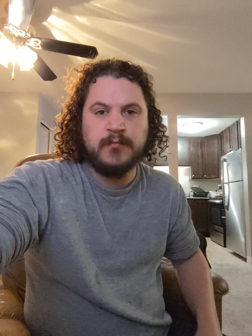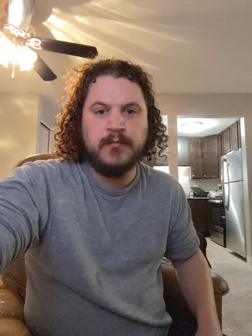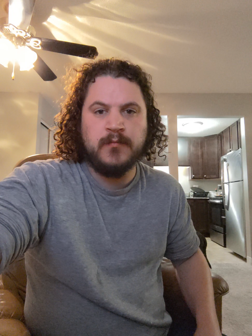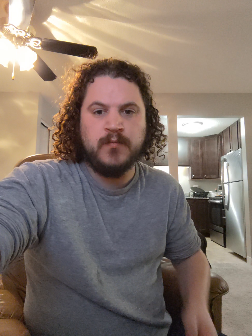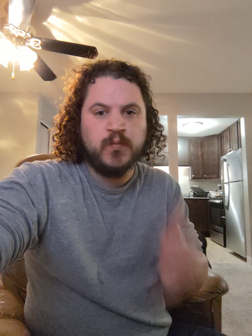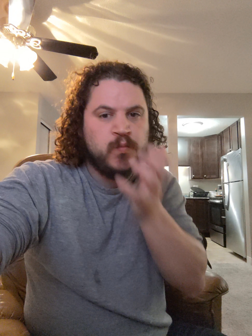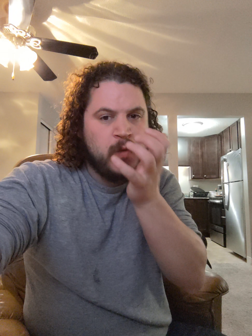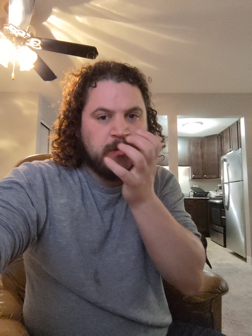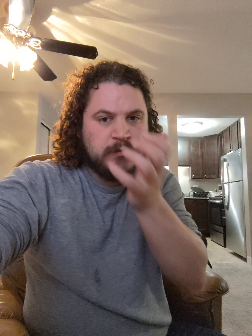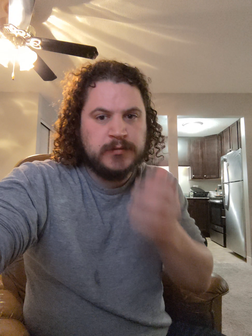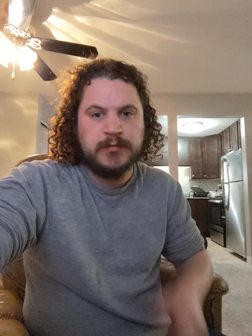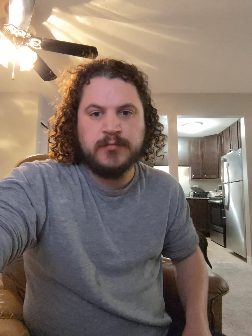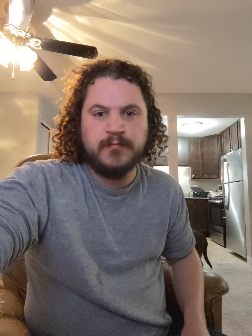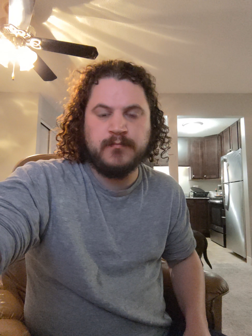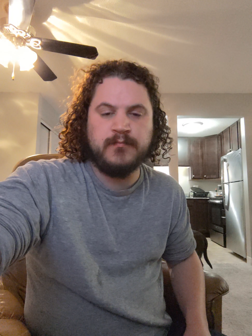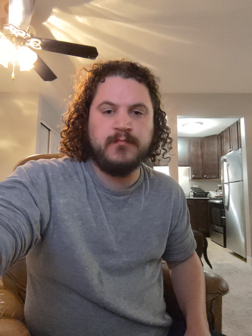grass